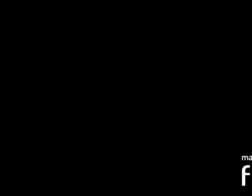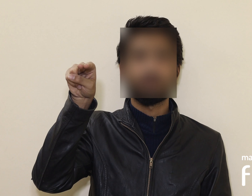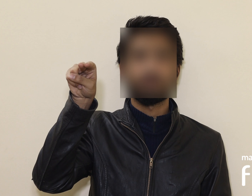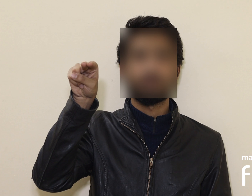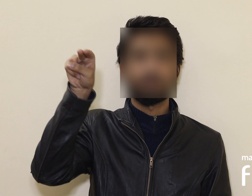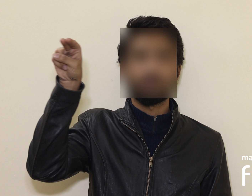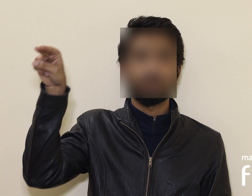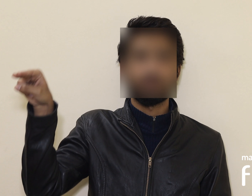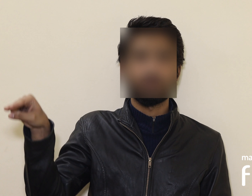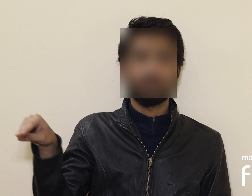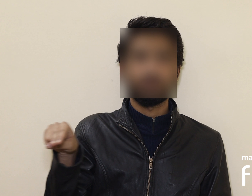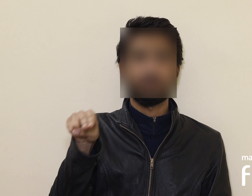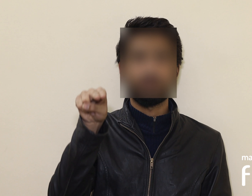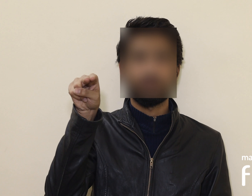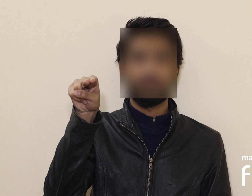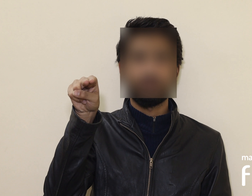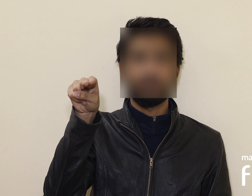ہ